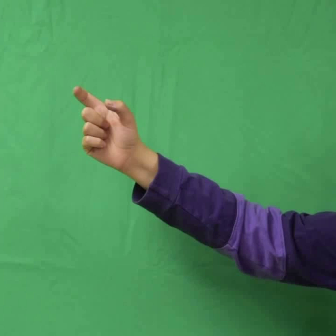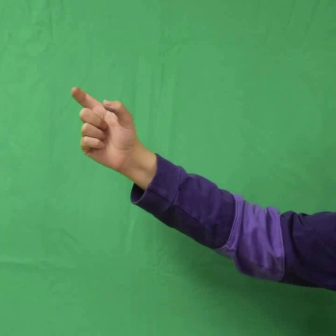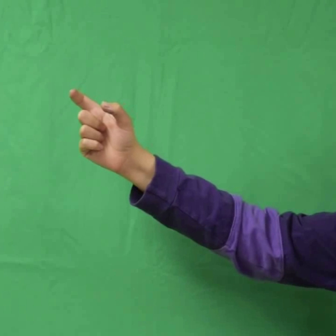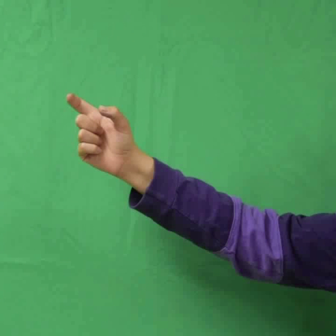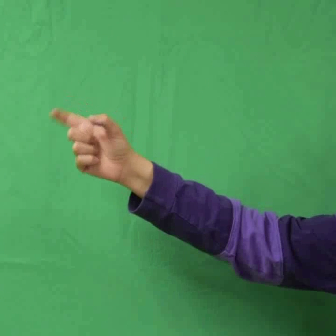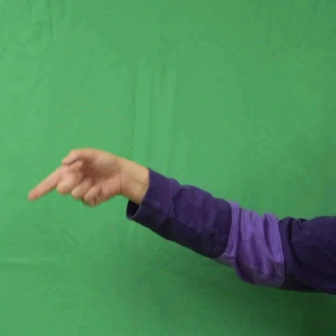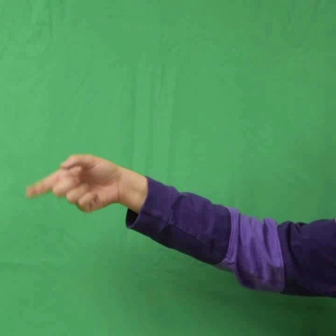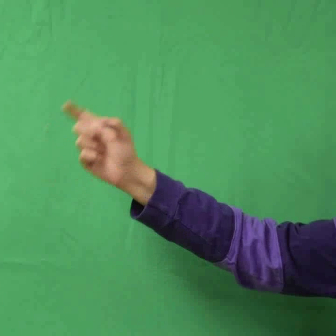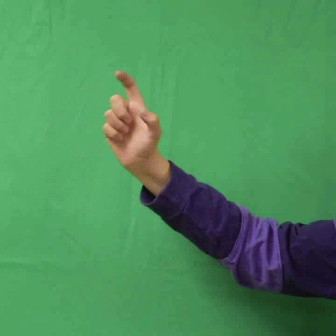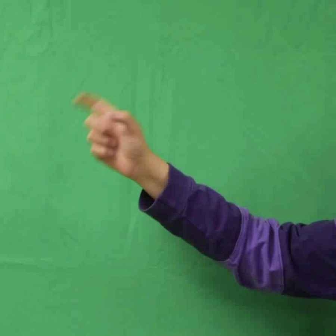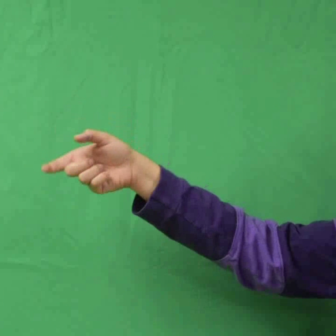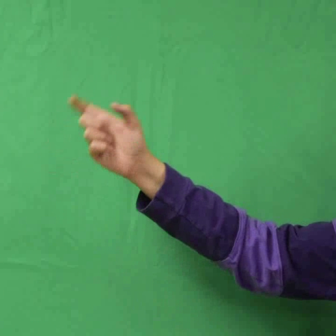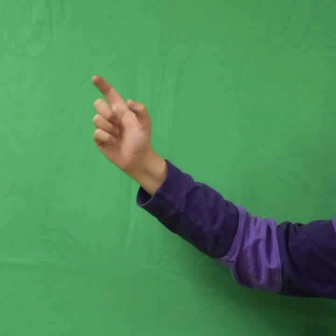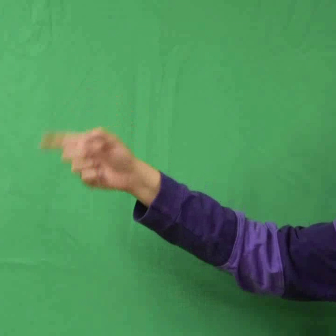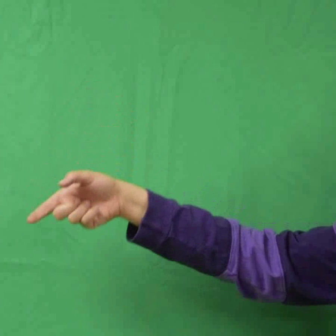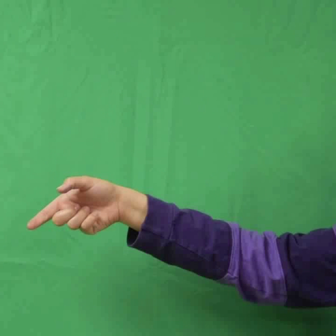Q